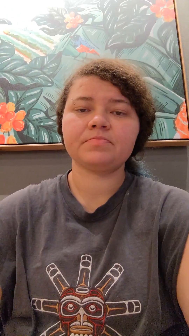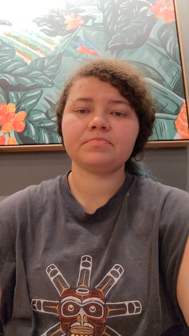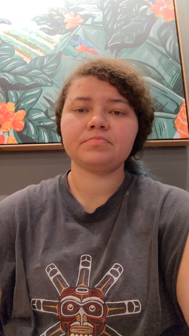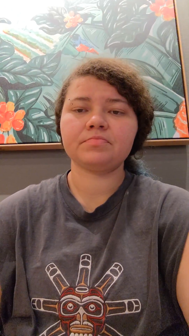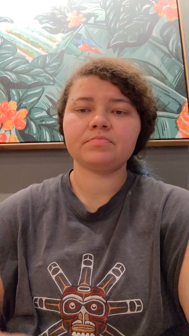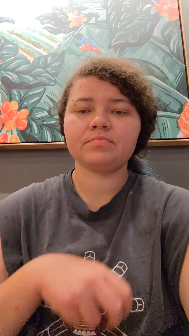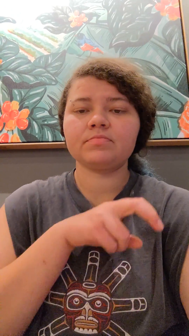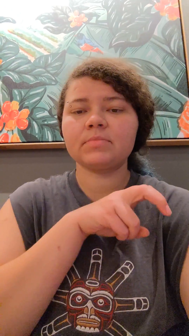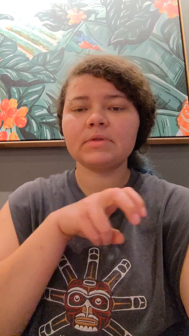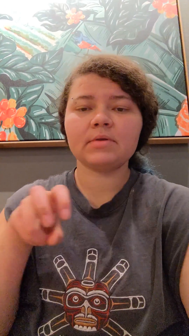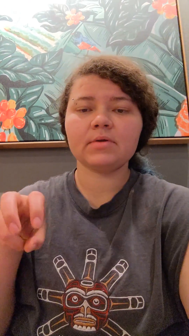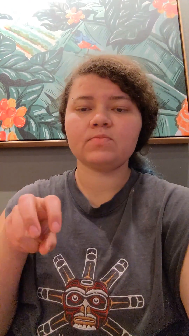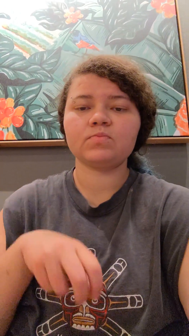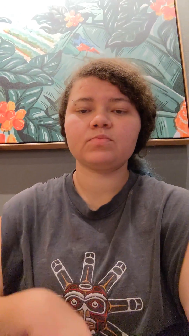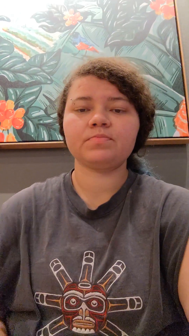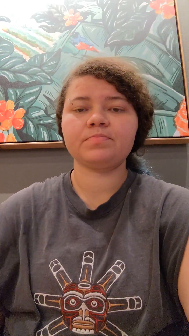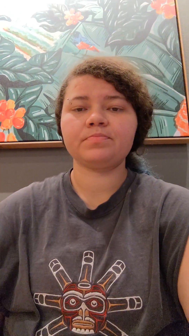couch